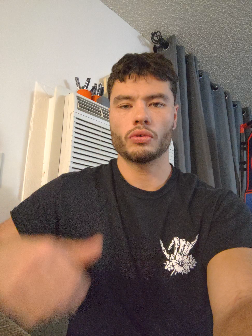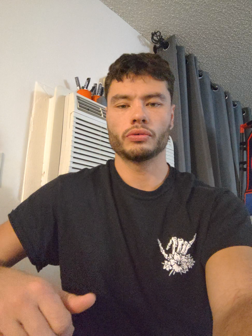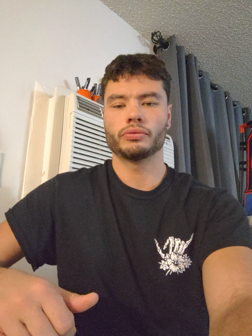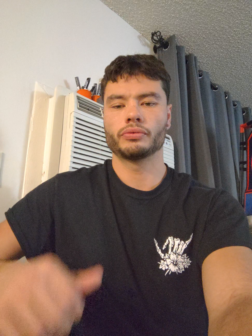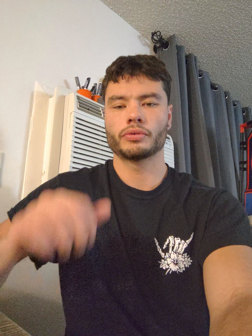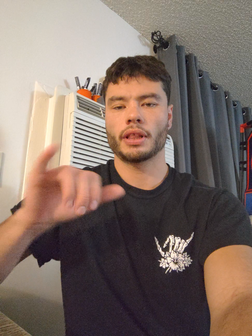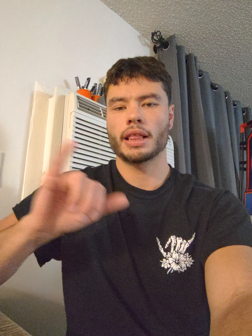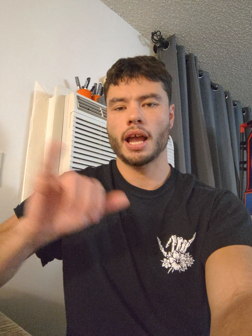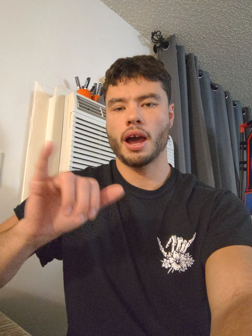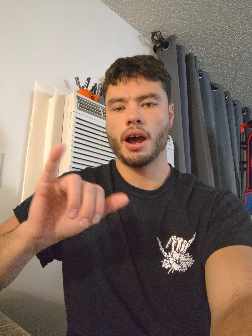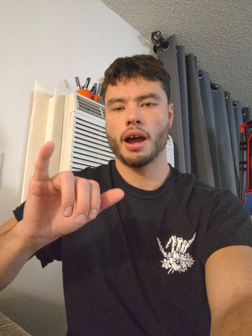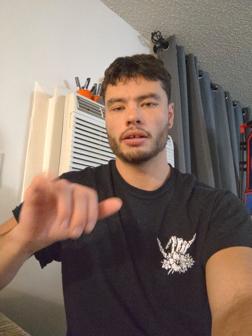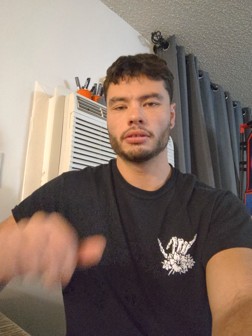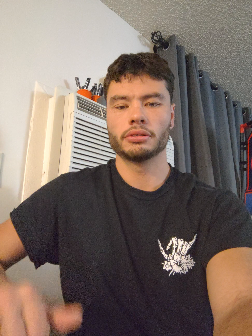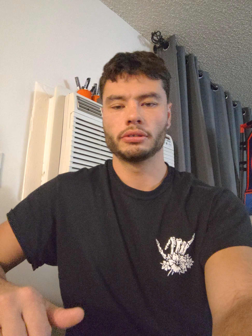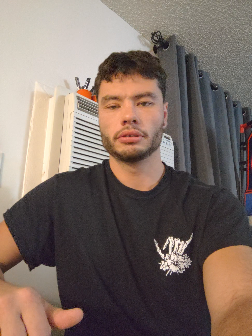like